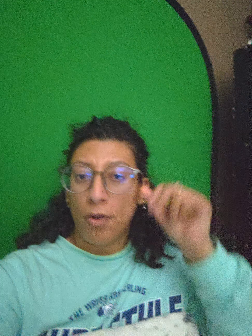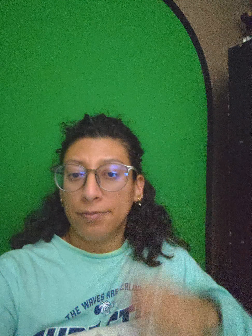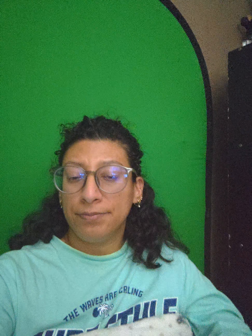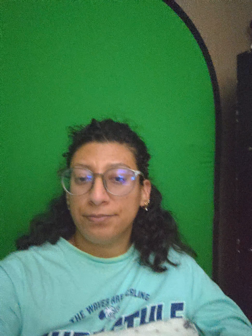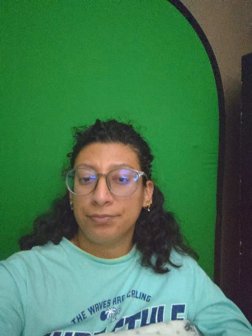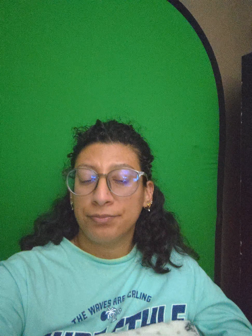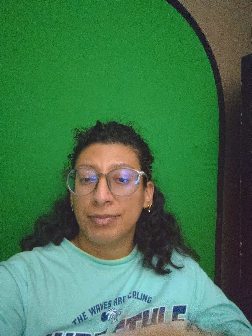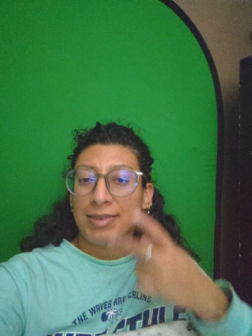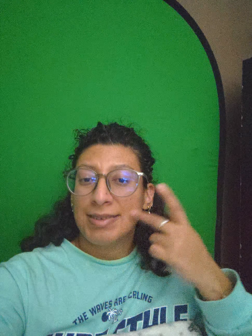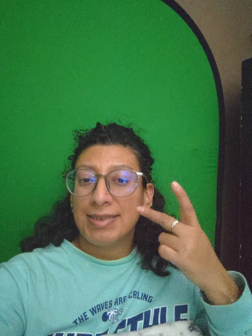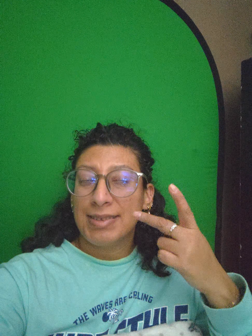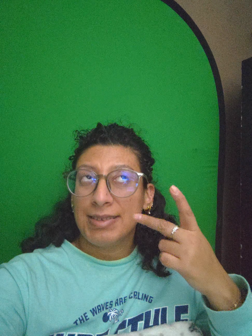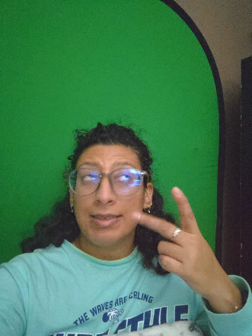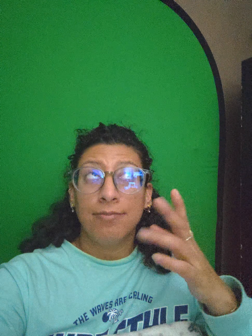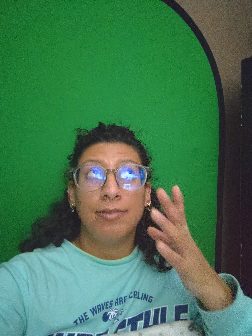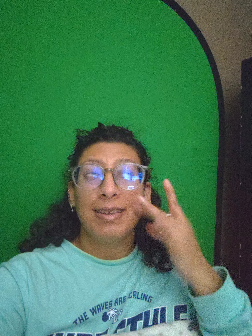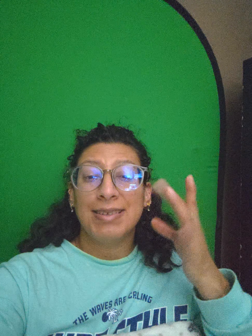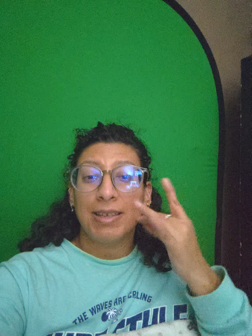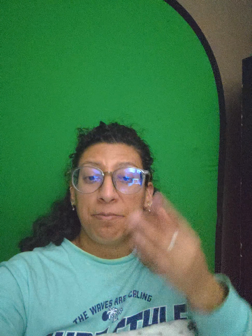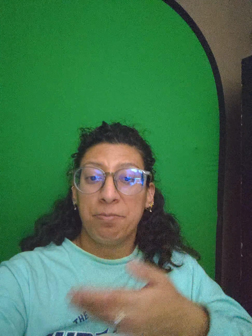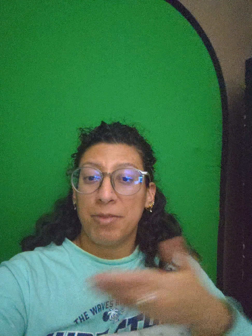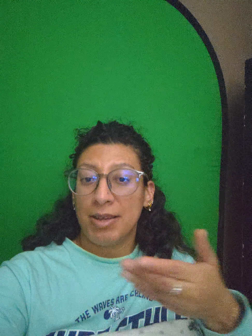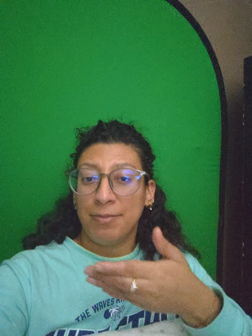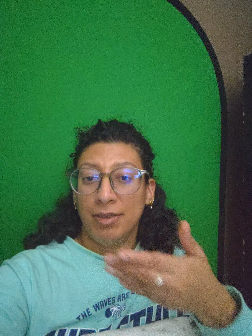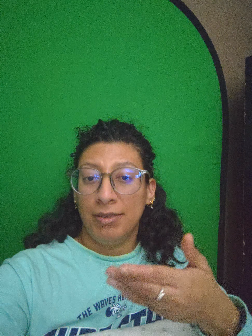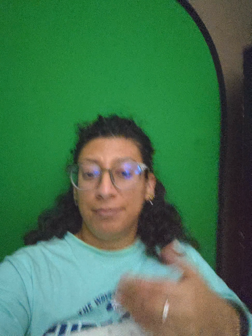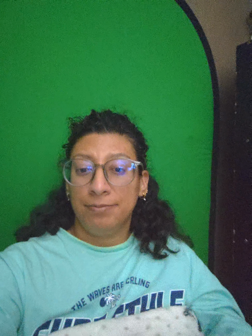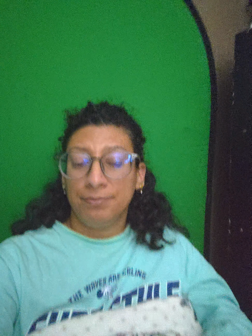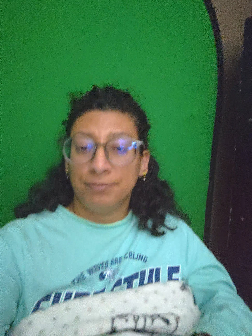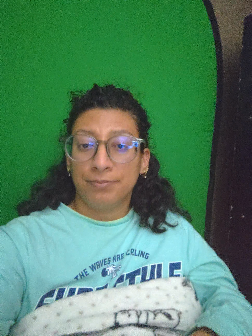kitty